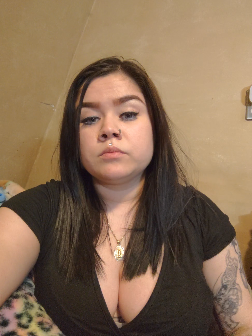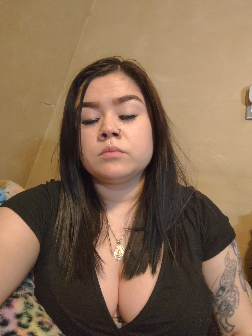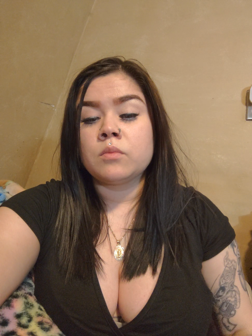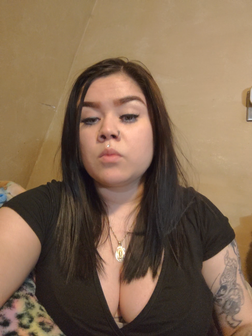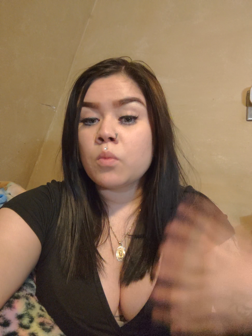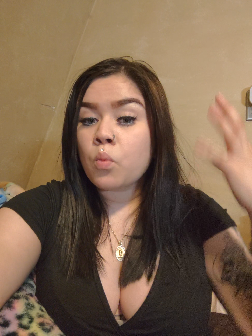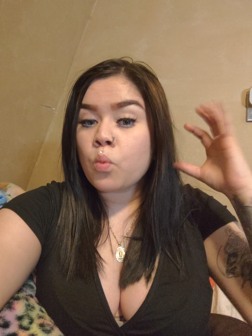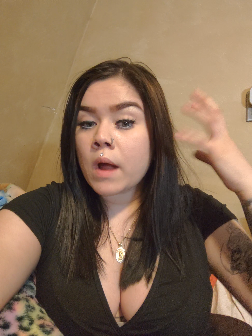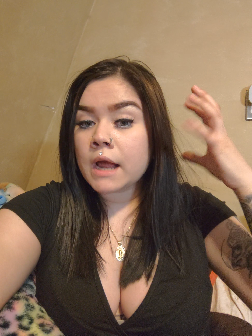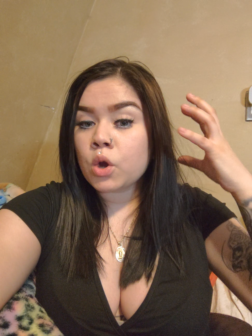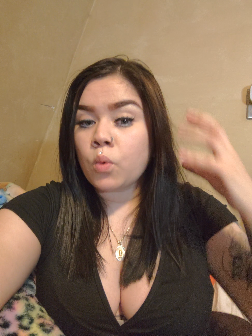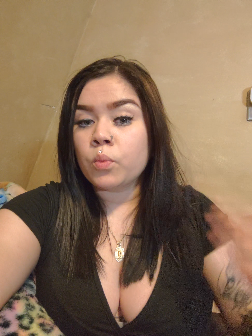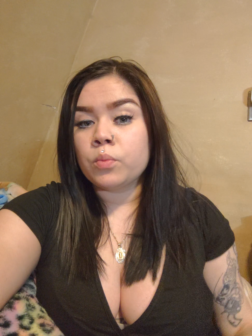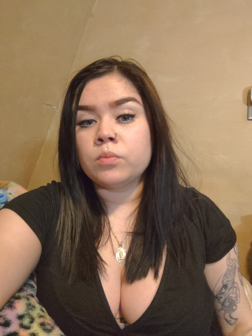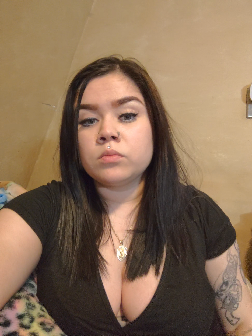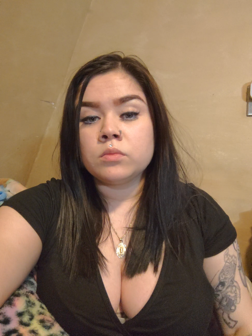radio